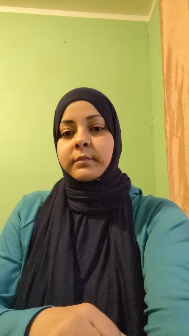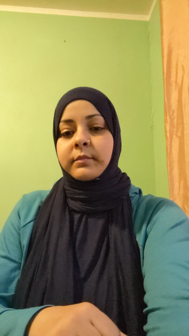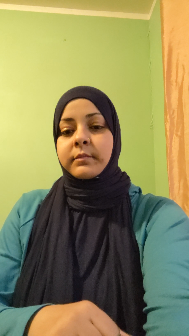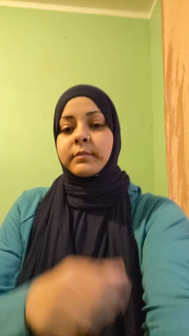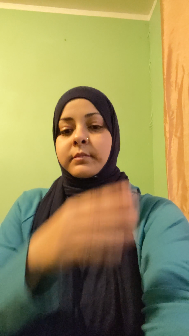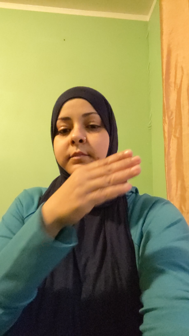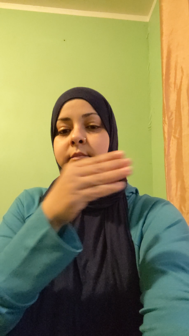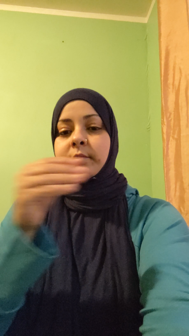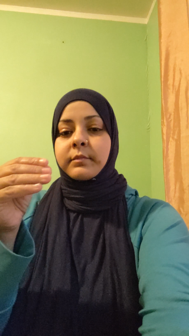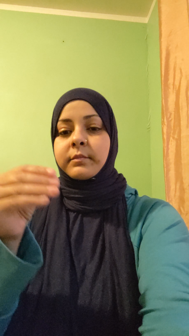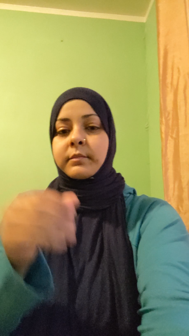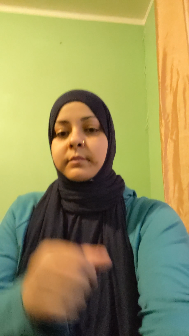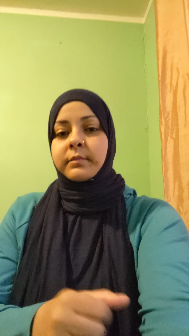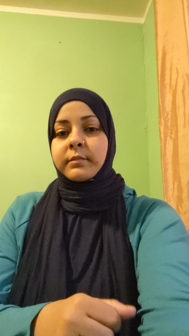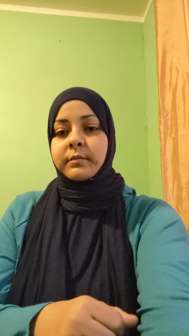and